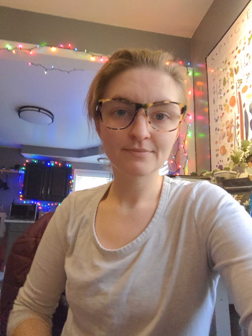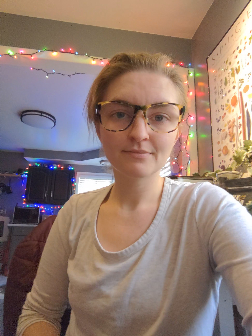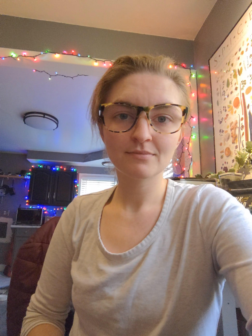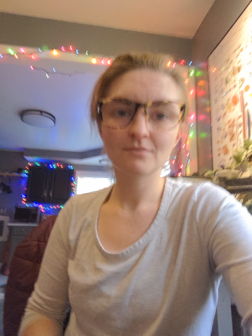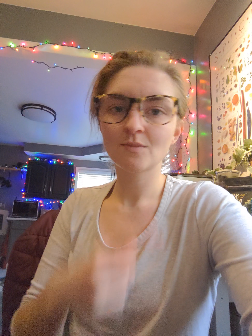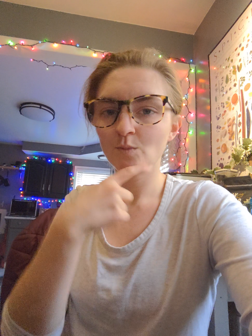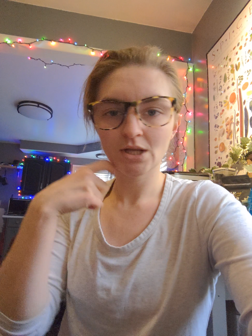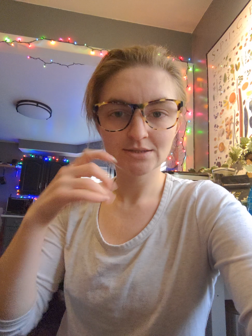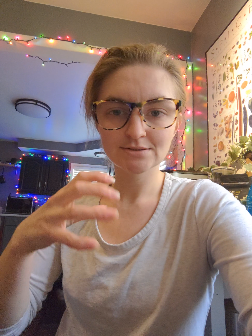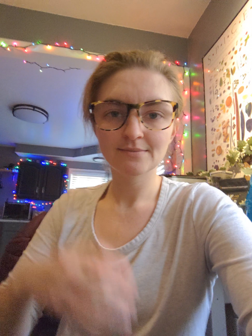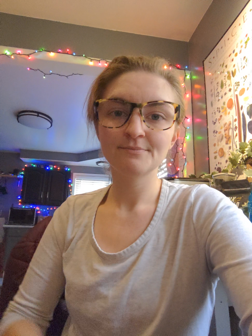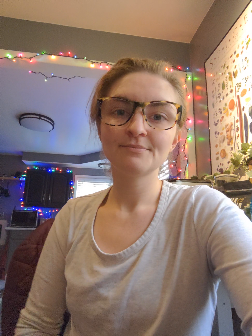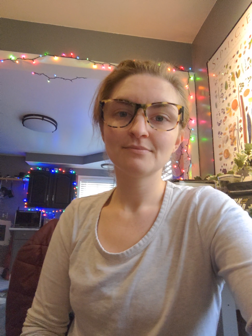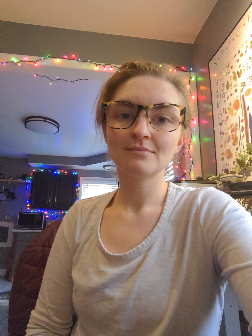dryer